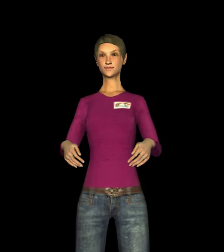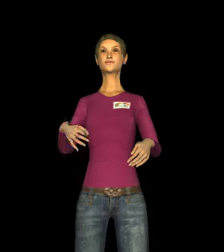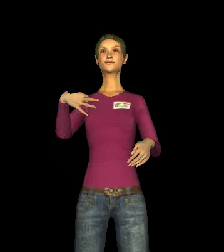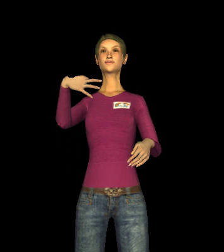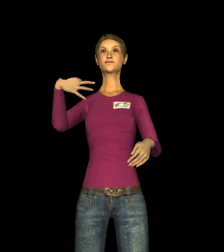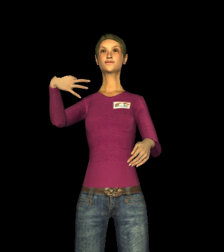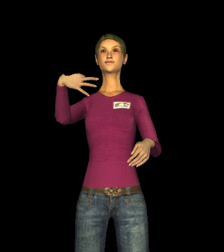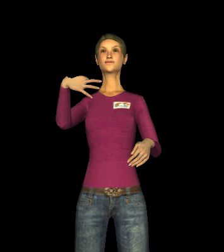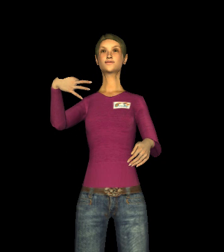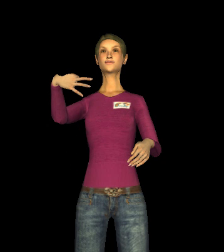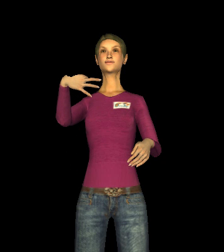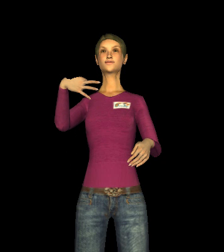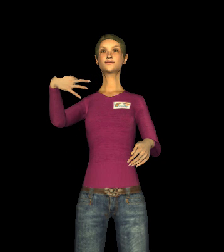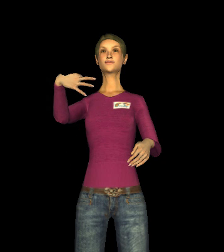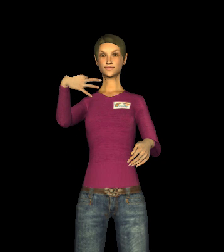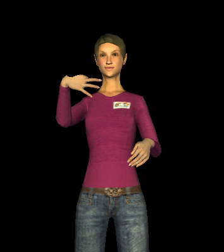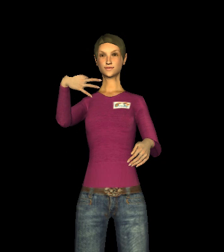تلقائي